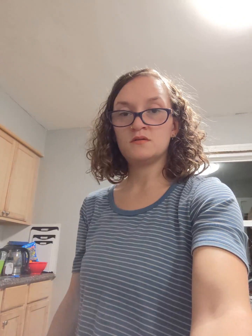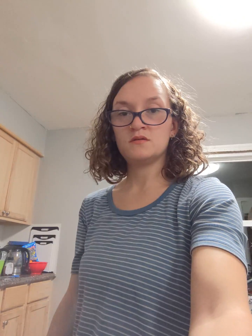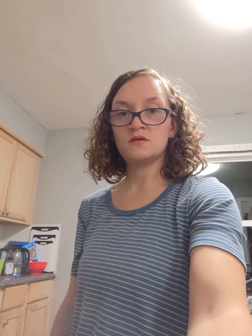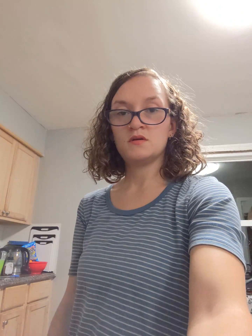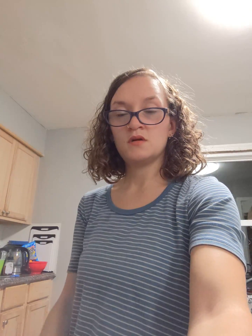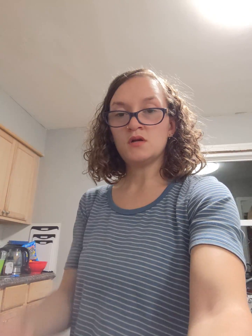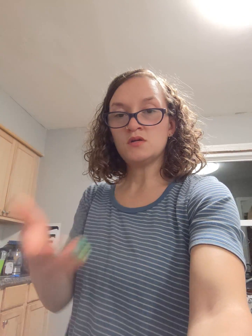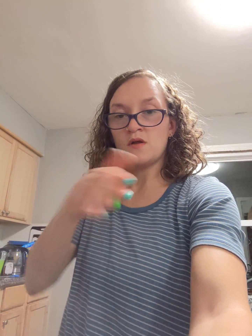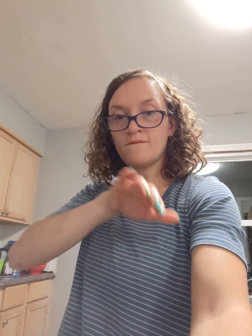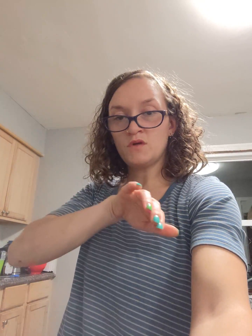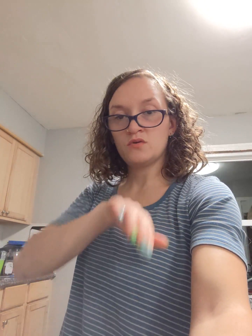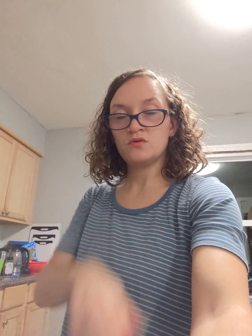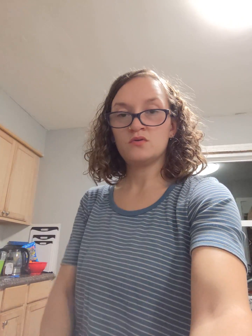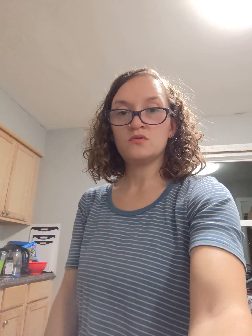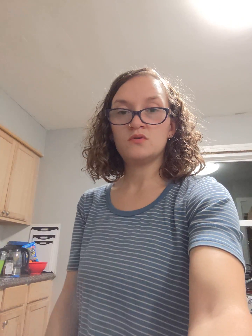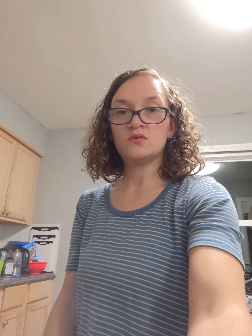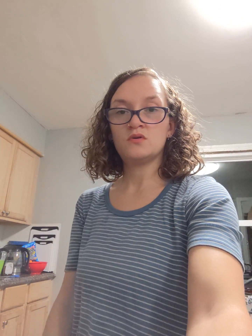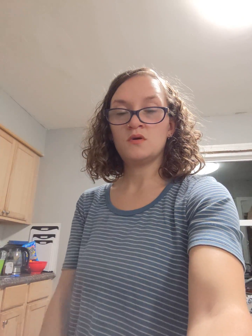cover